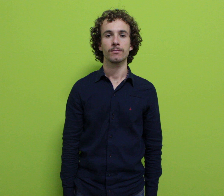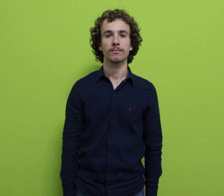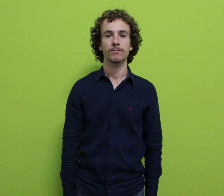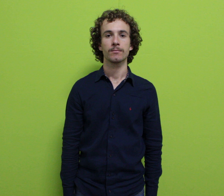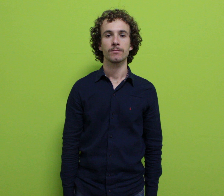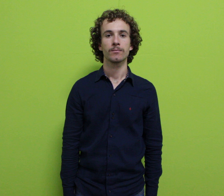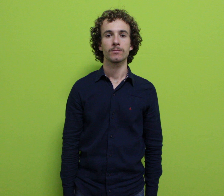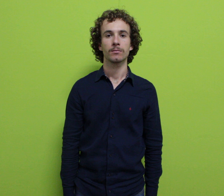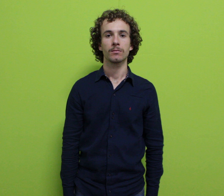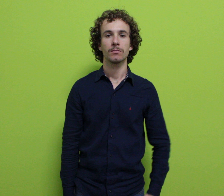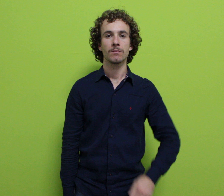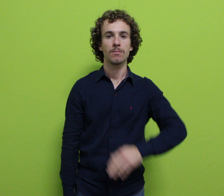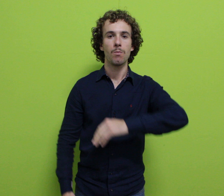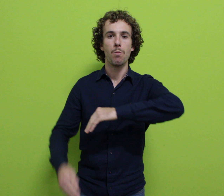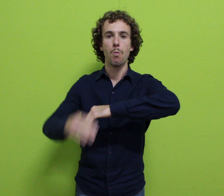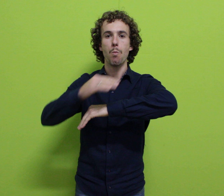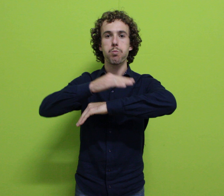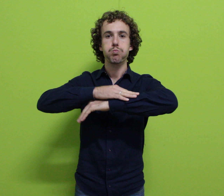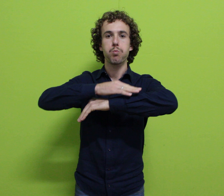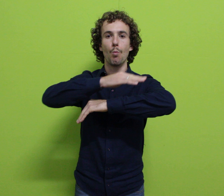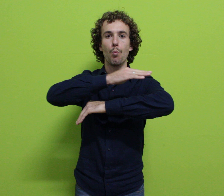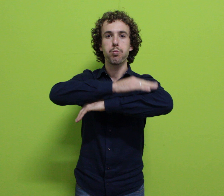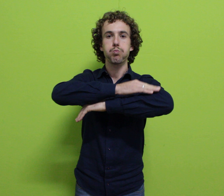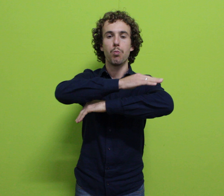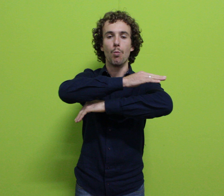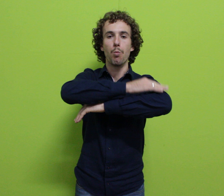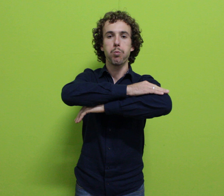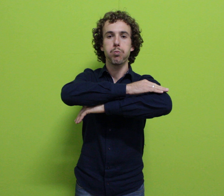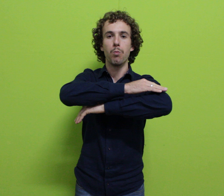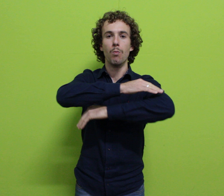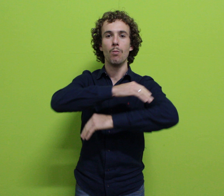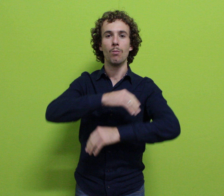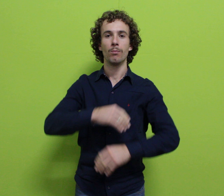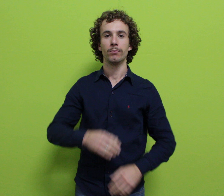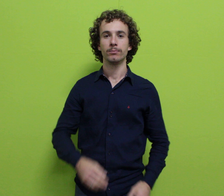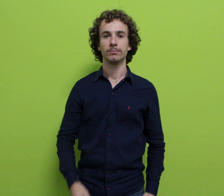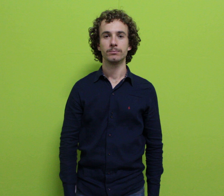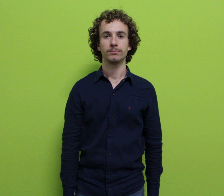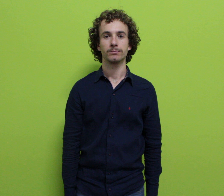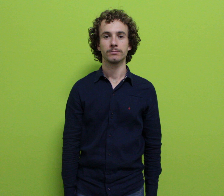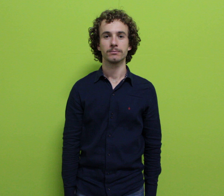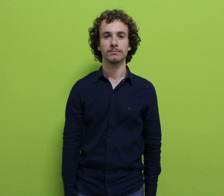sapo